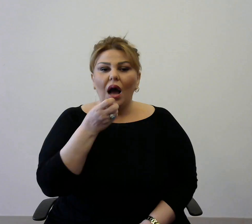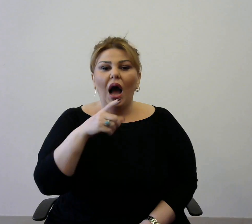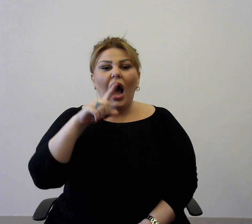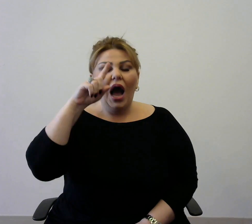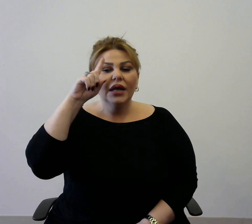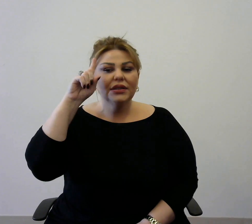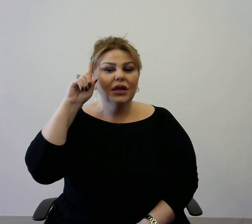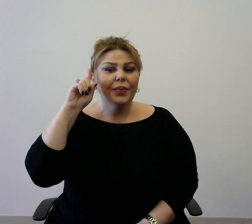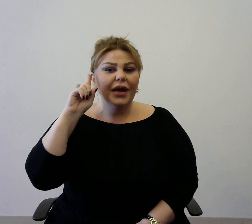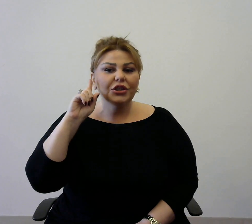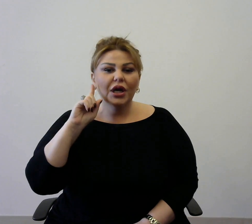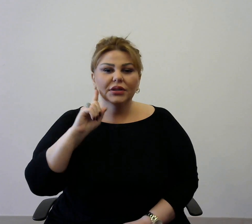azərbaycan